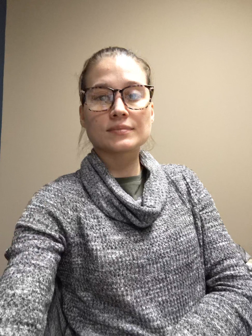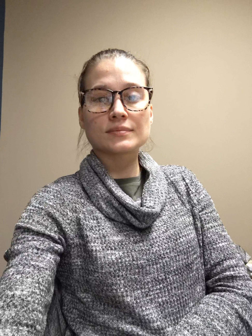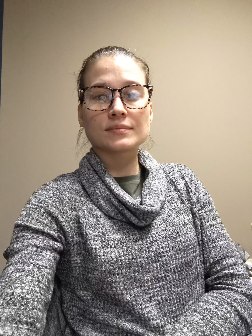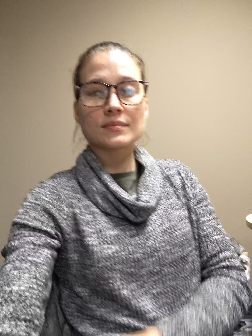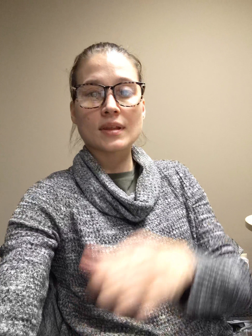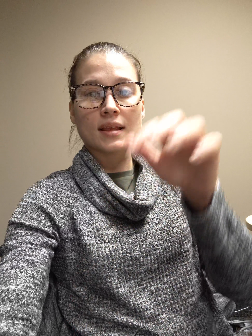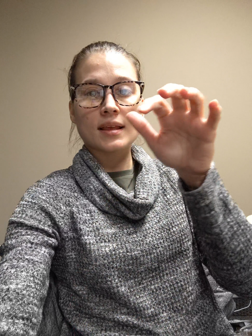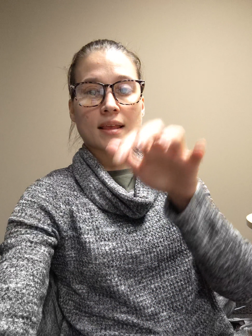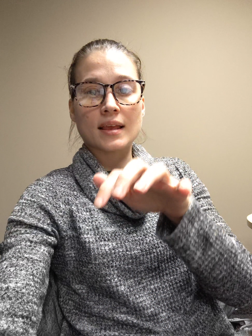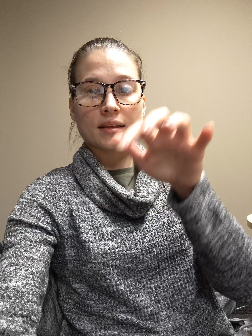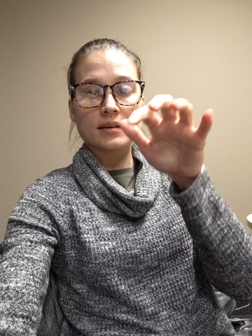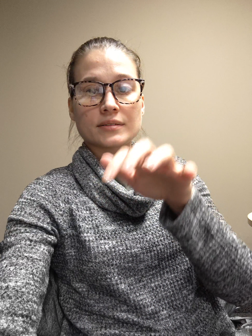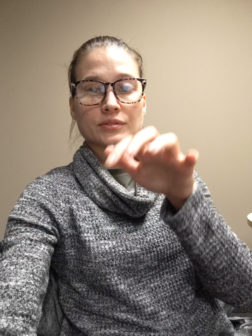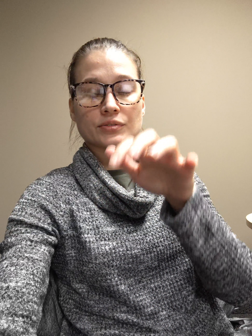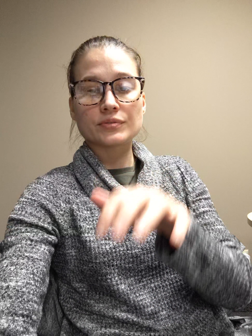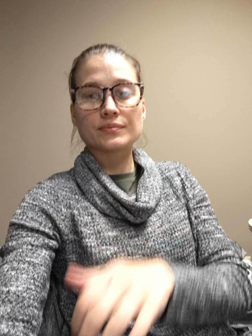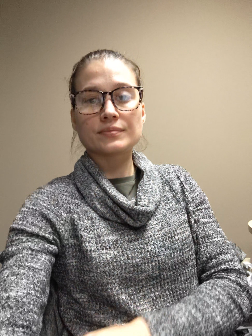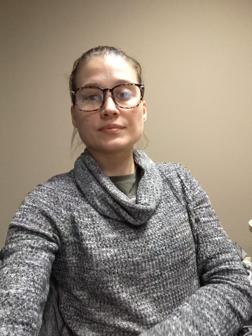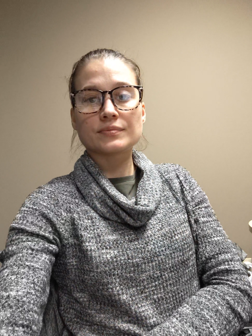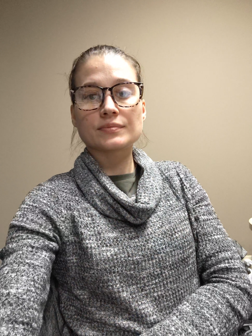alligator